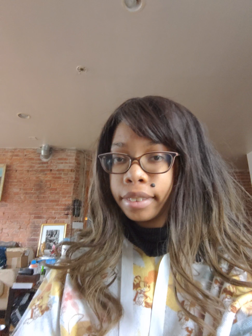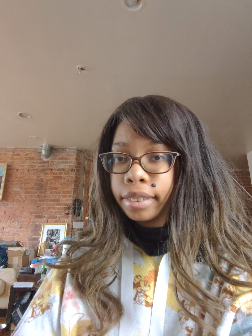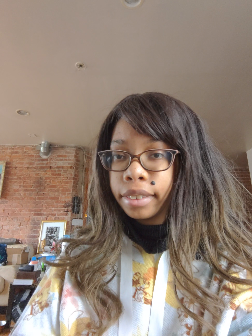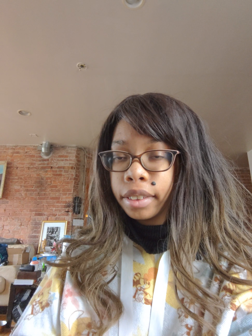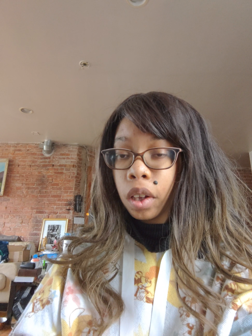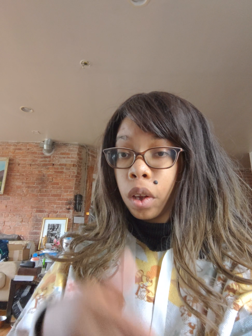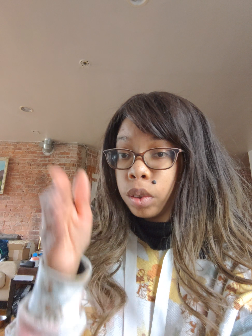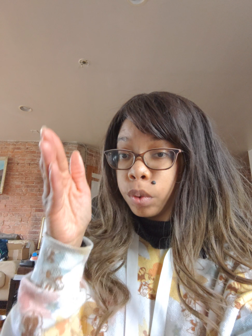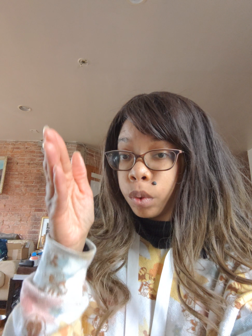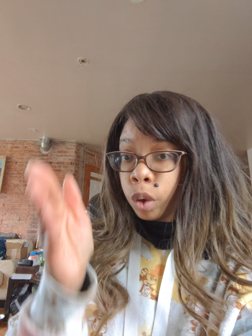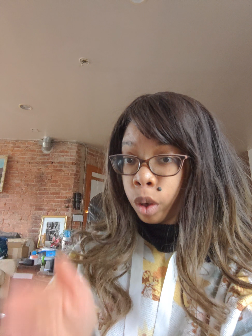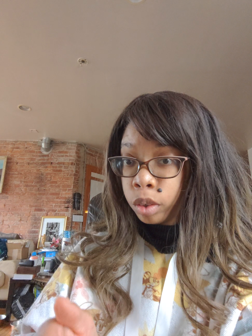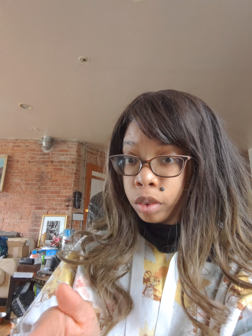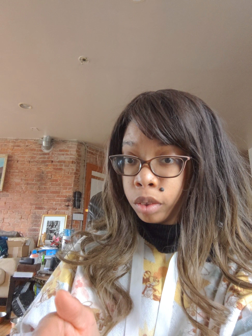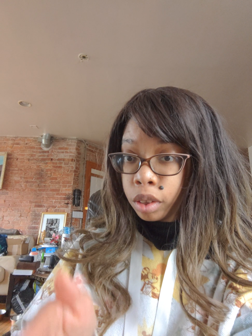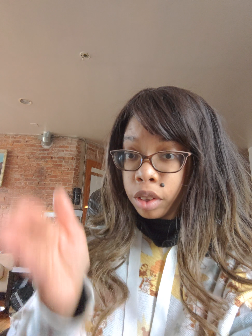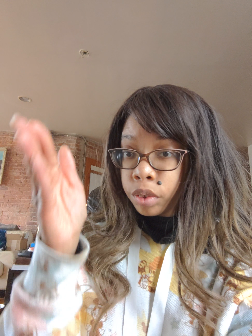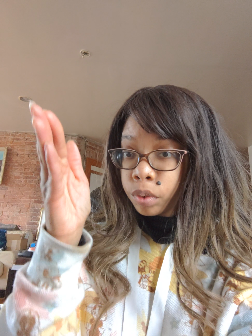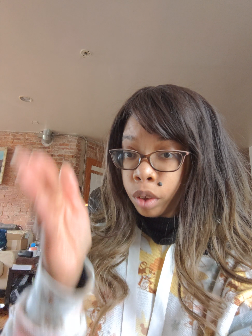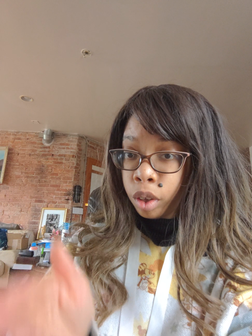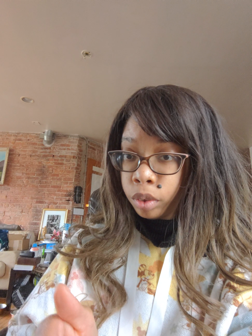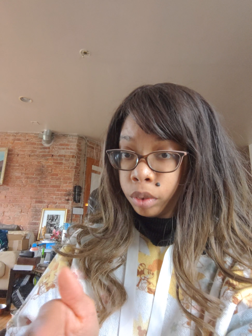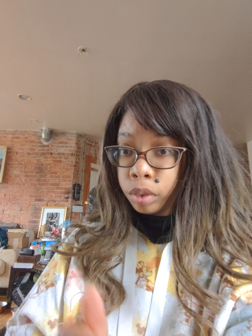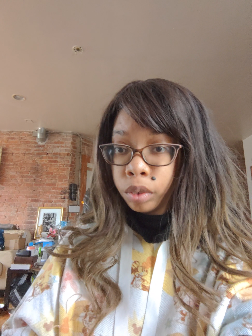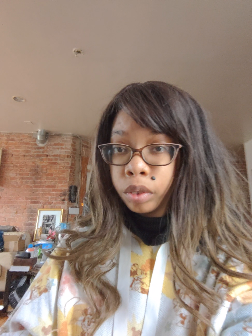person